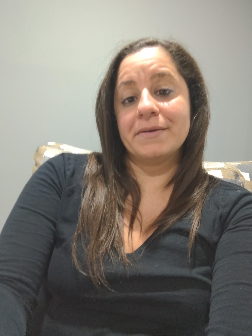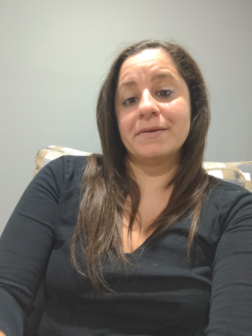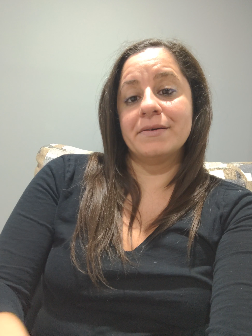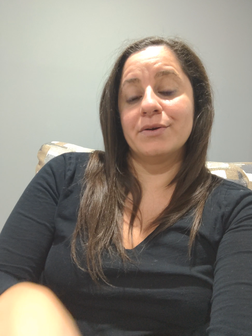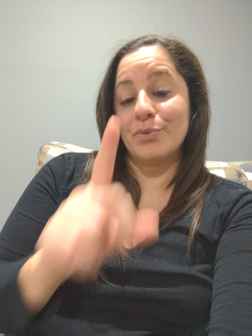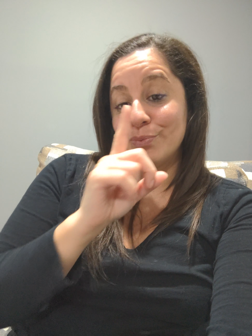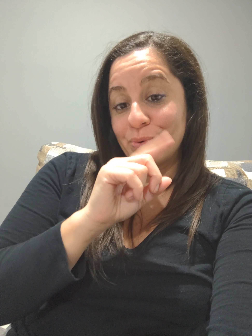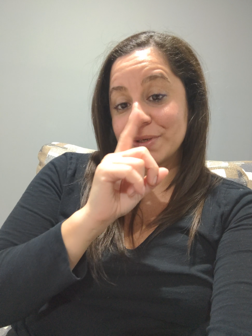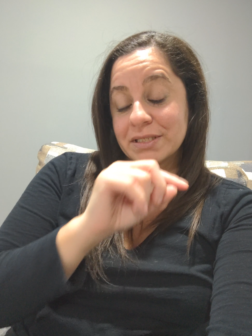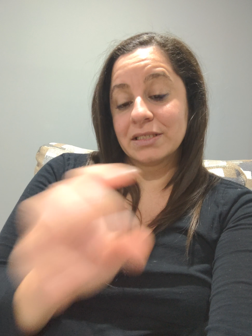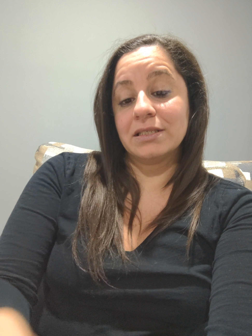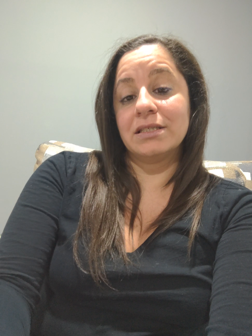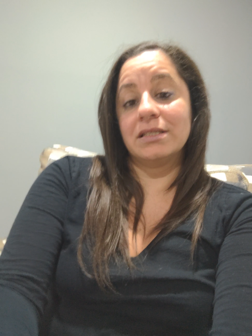pretend